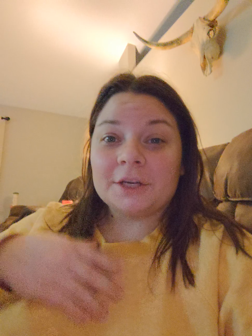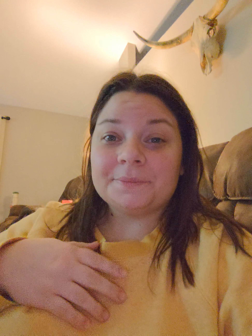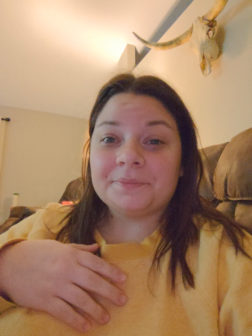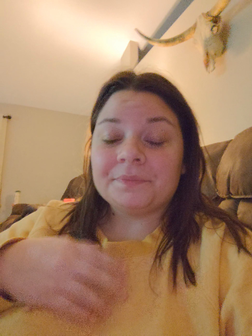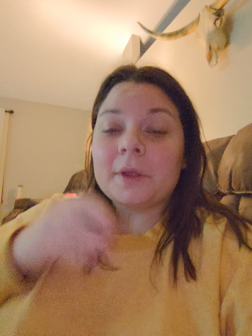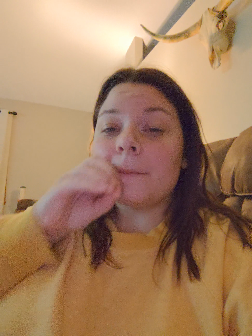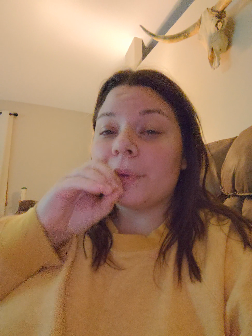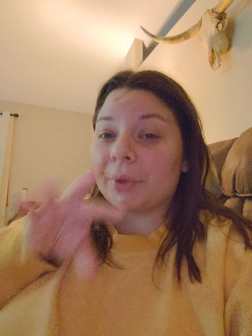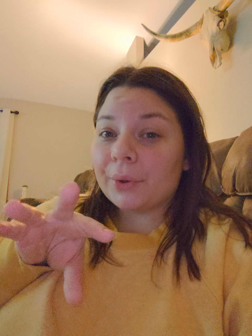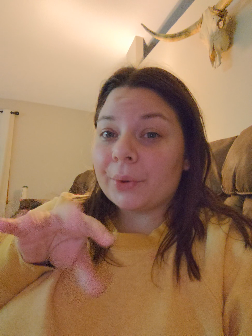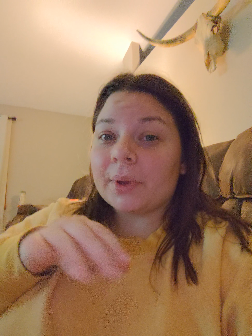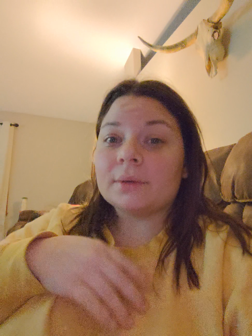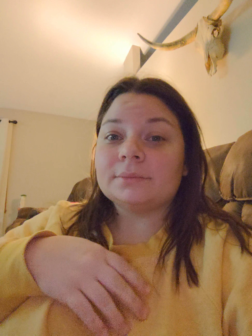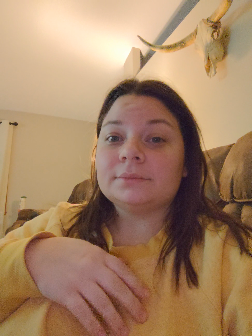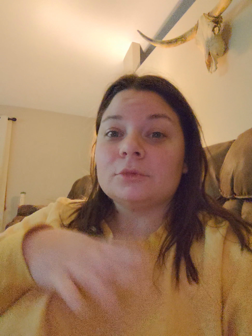blow